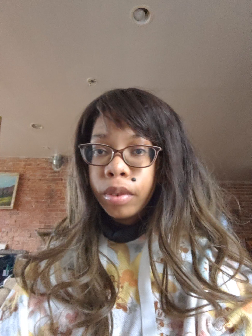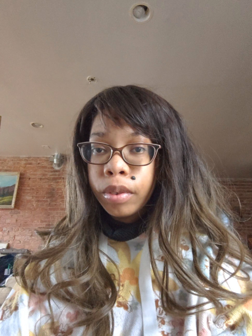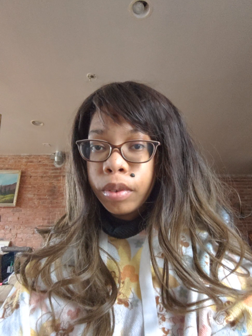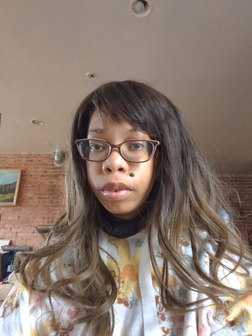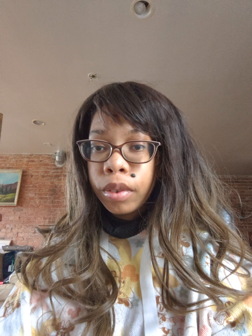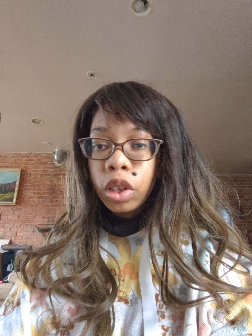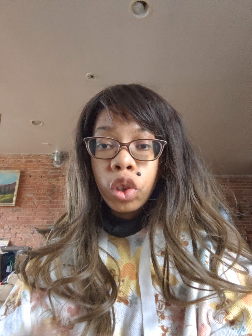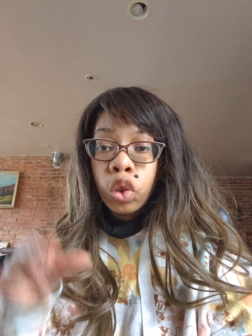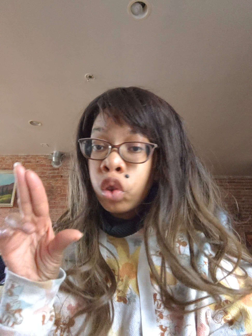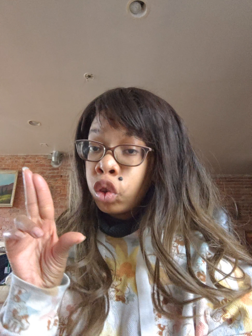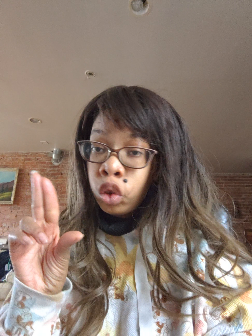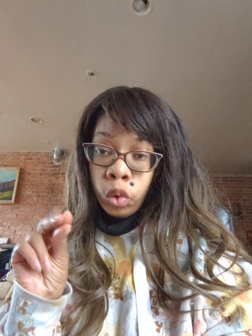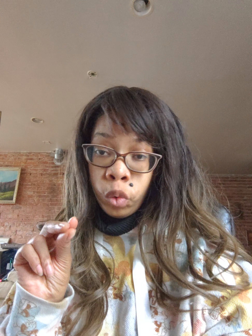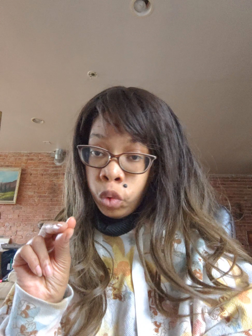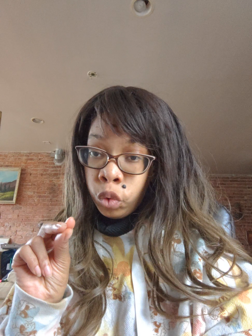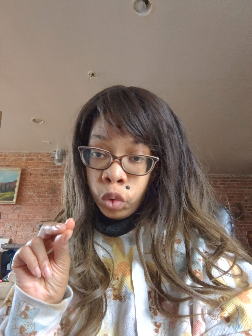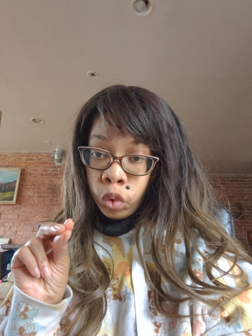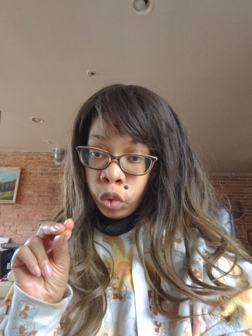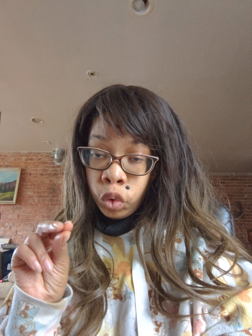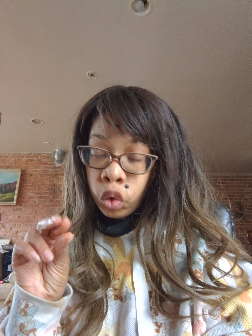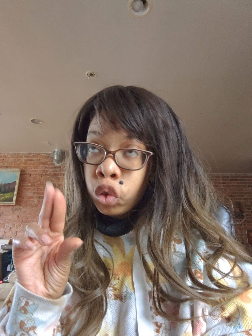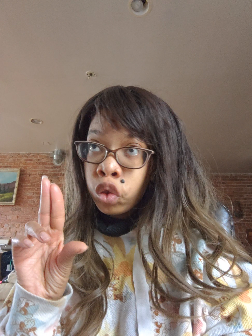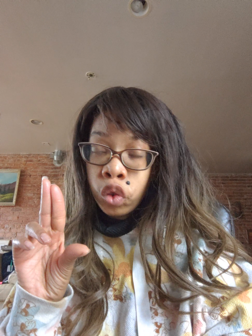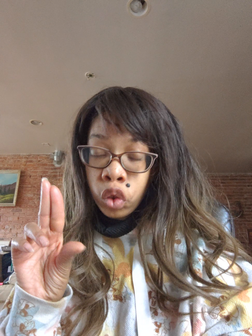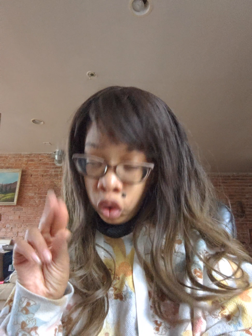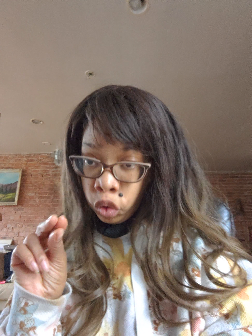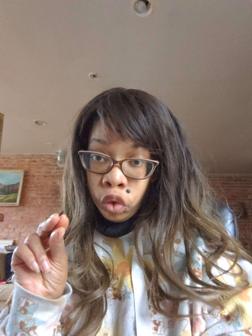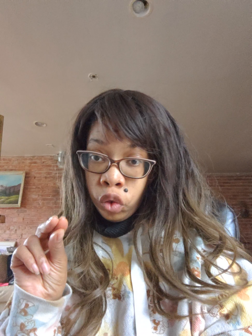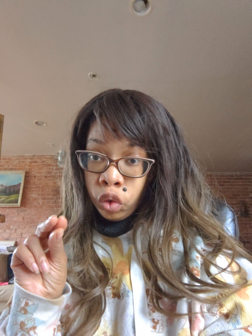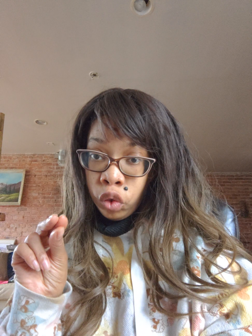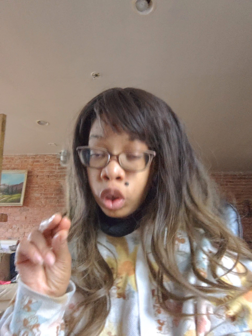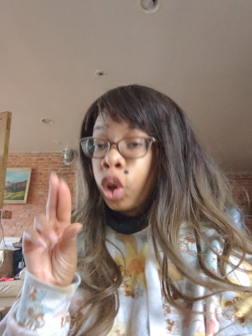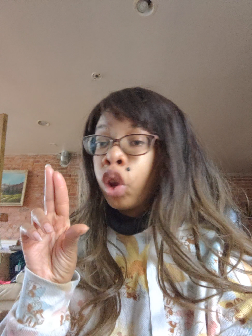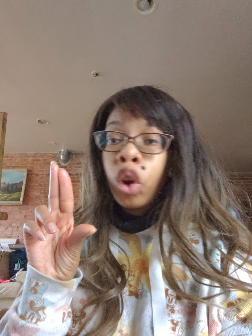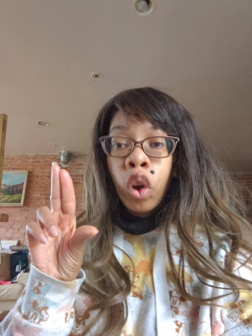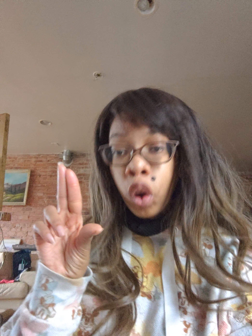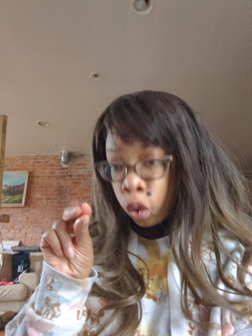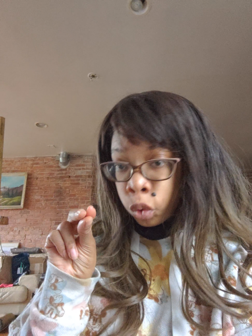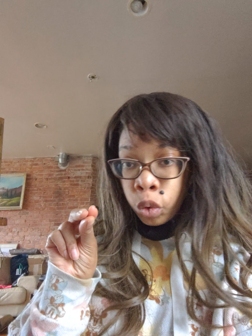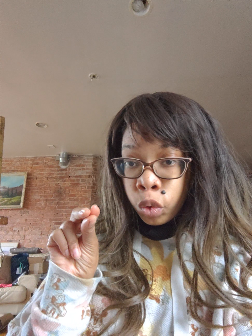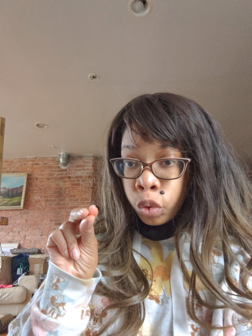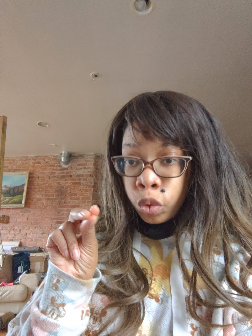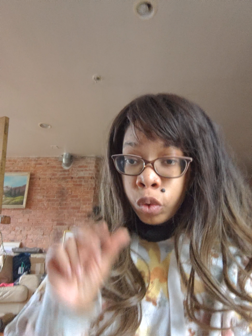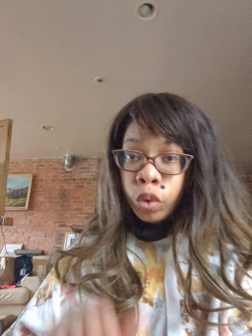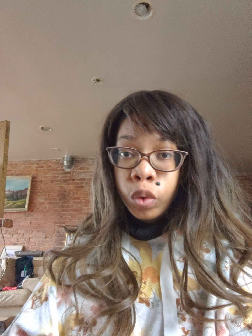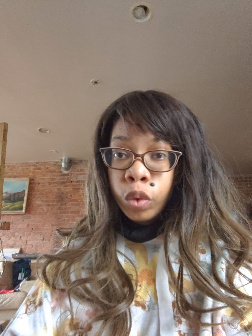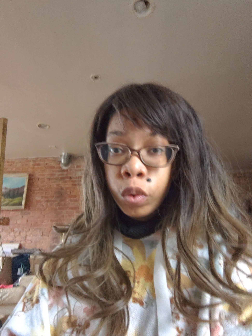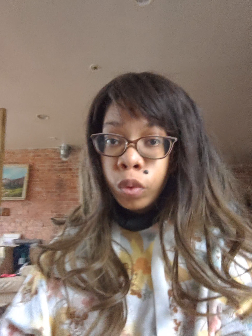no